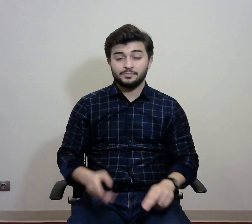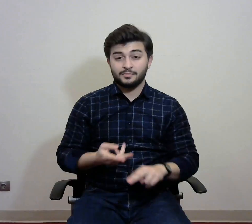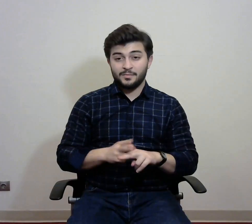bu